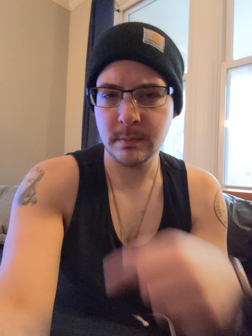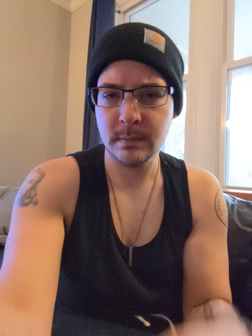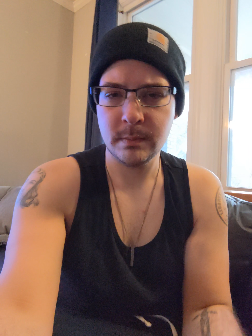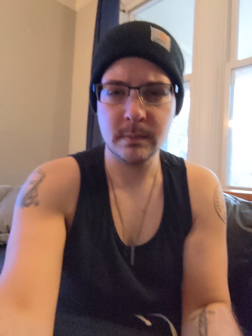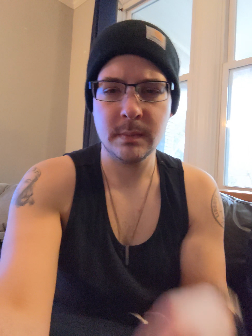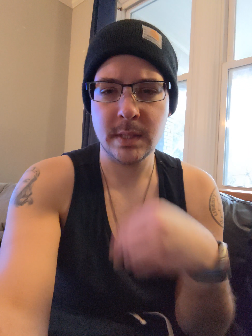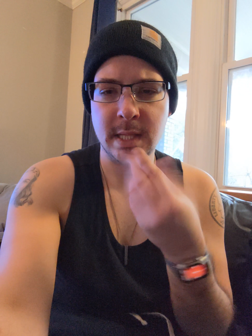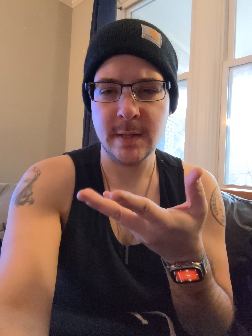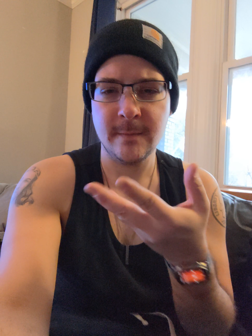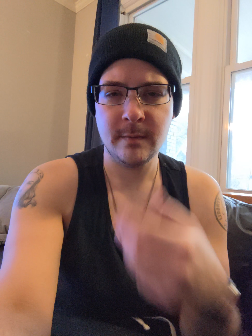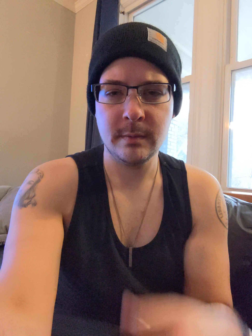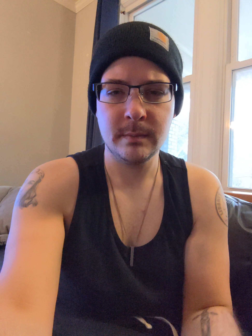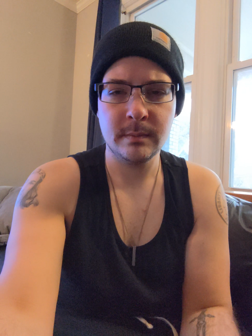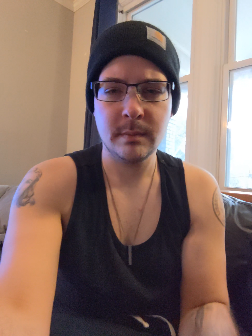give